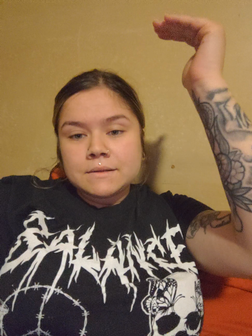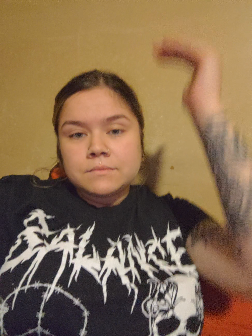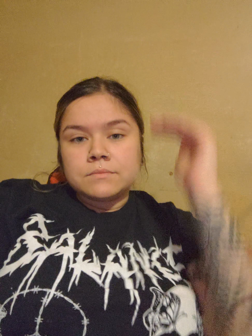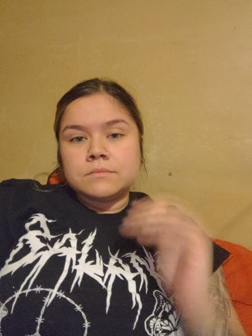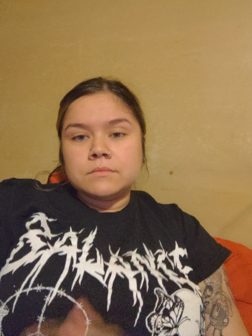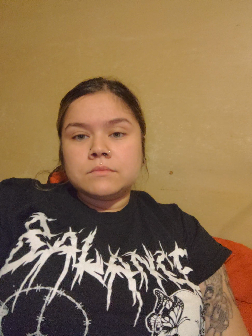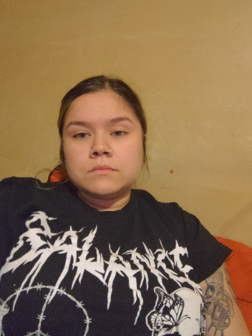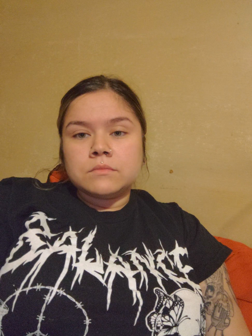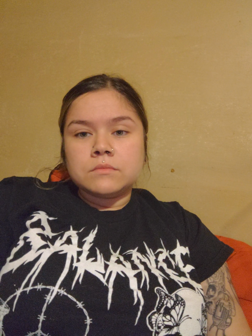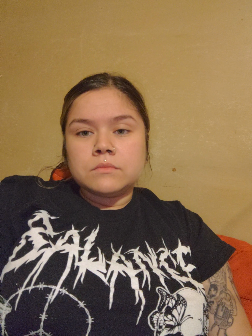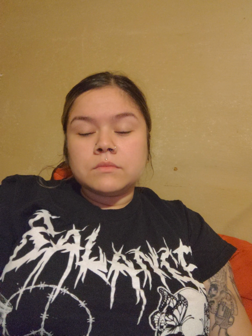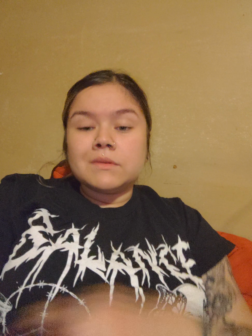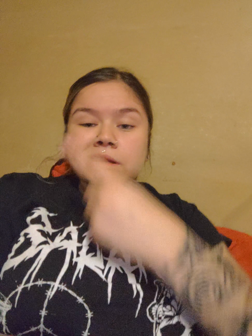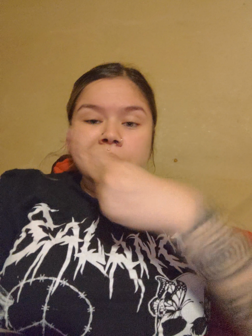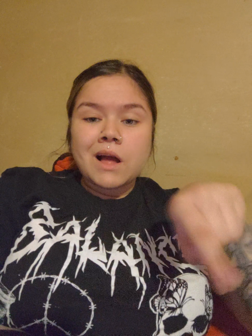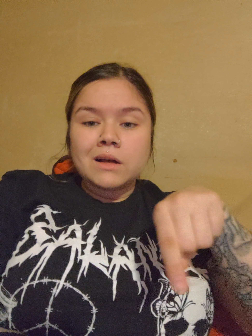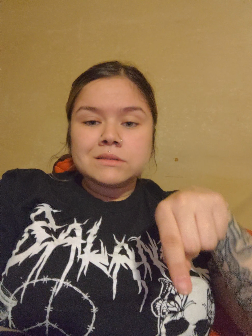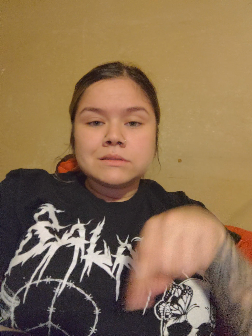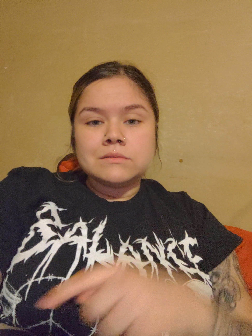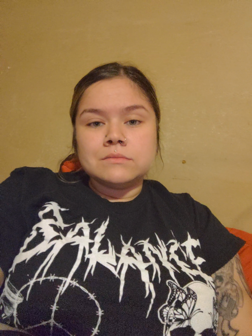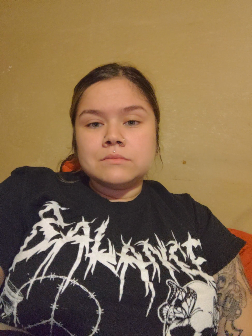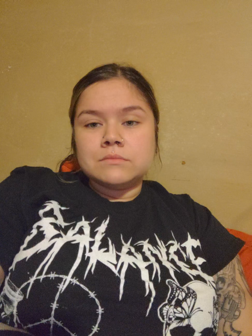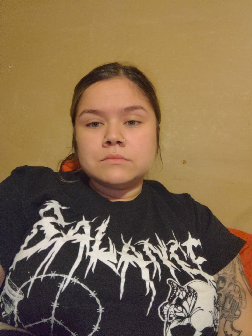cut